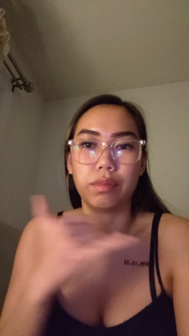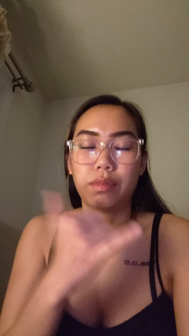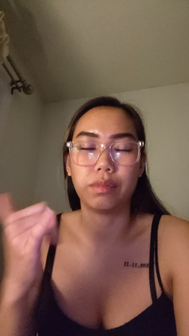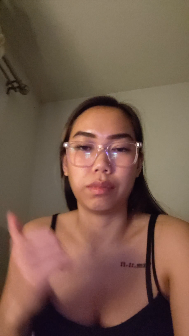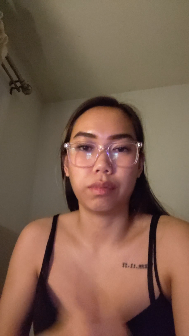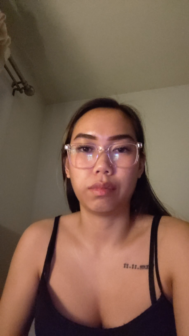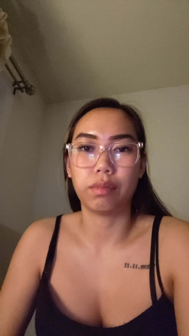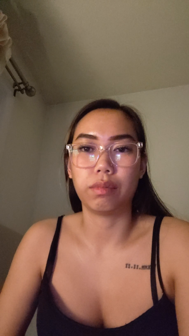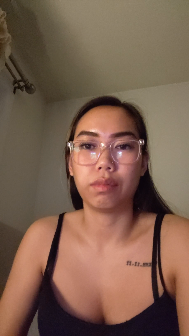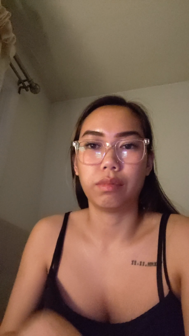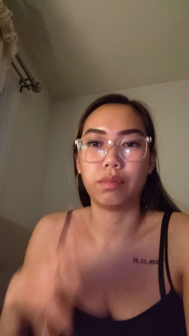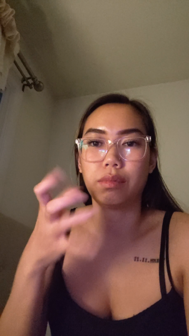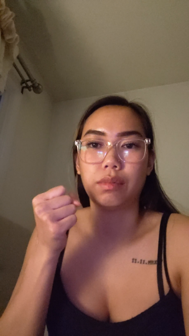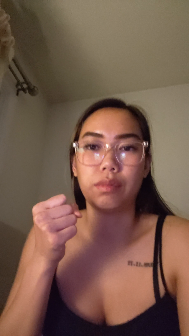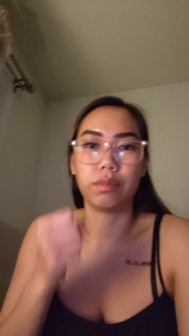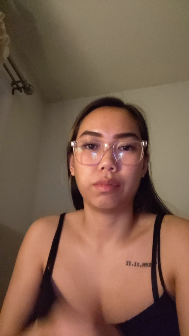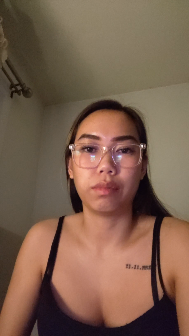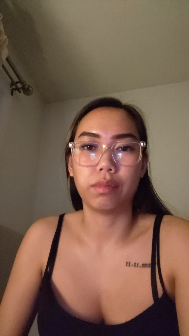get